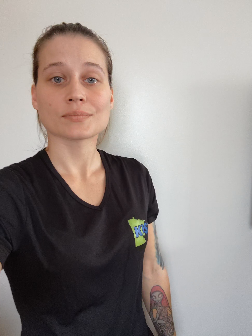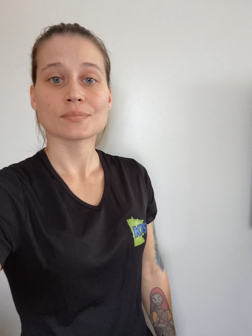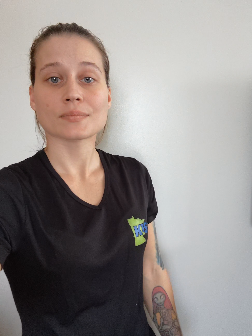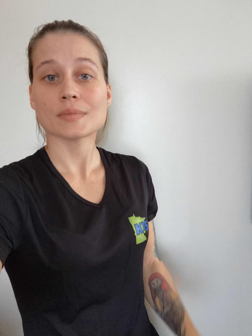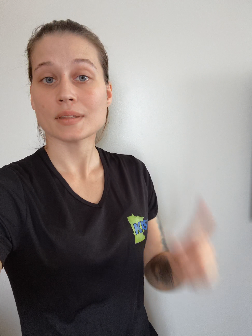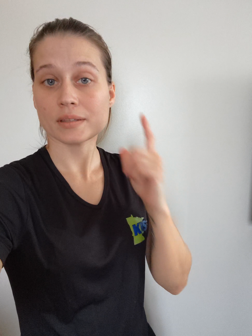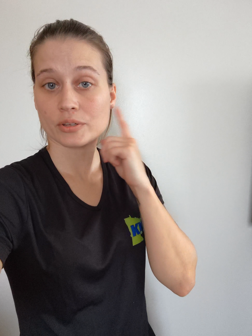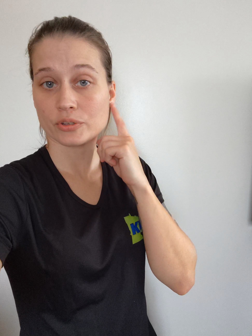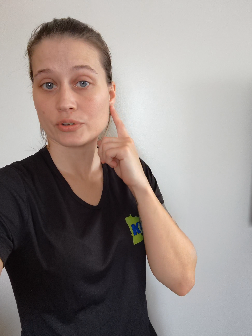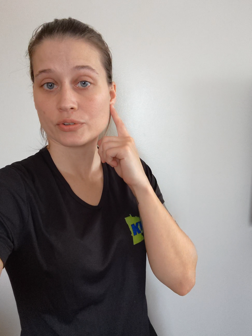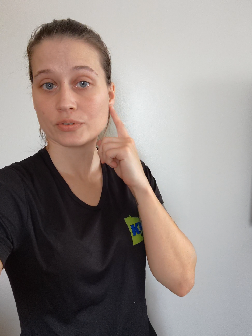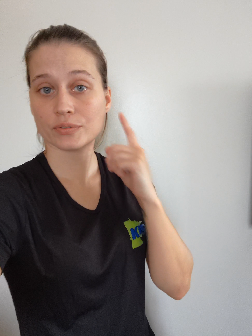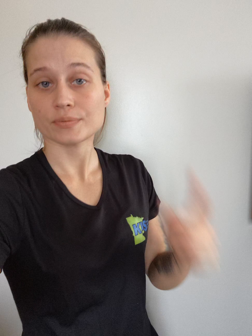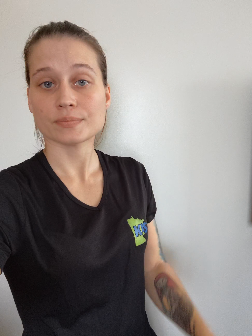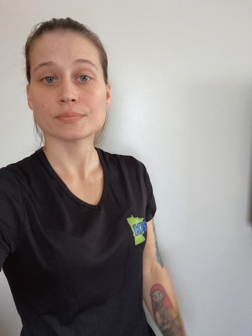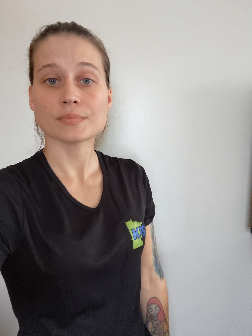ear